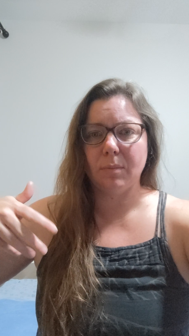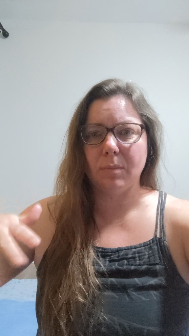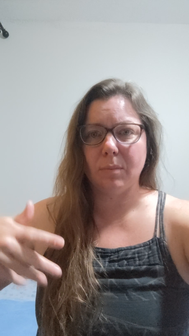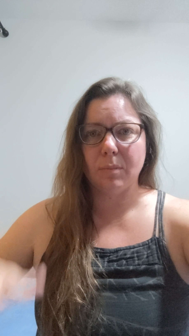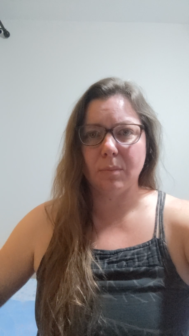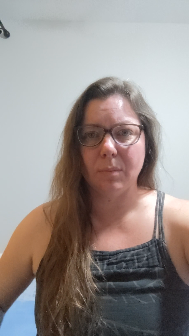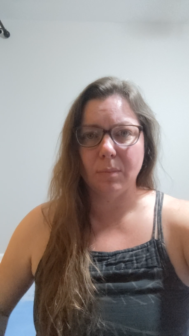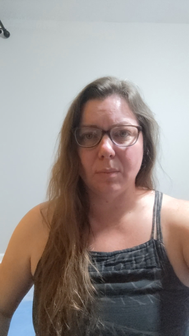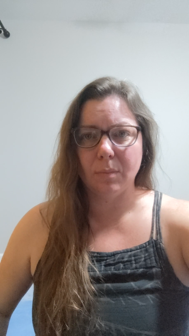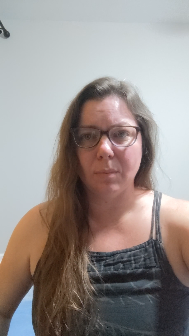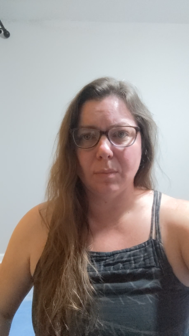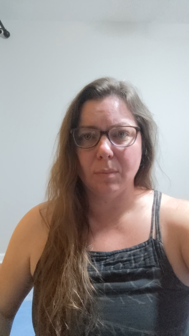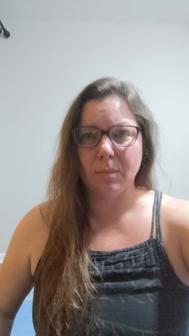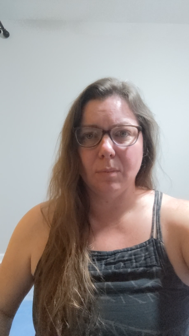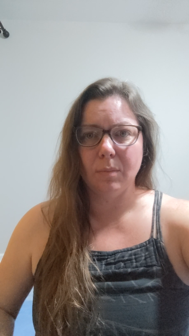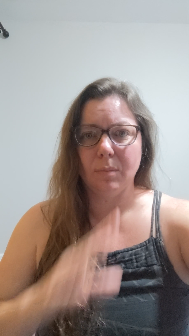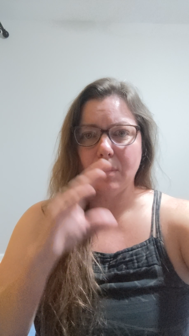and